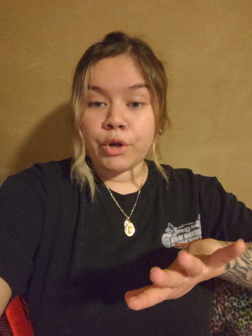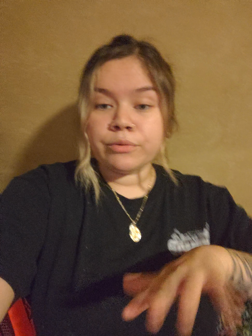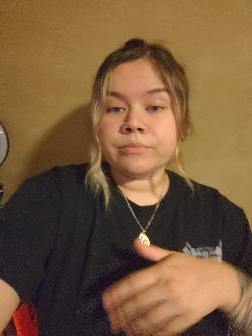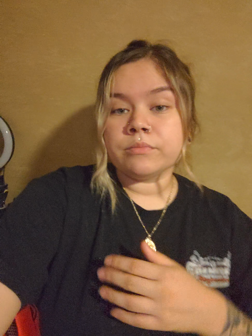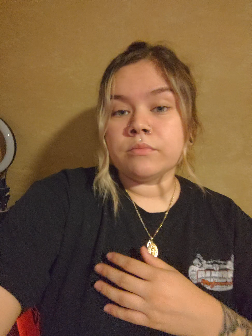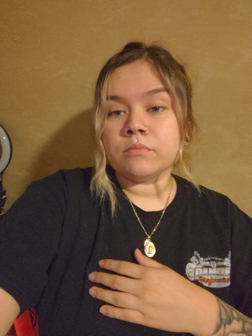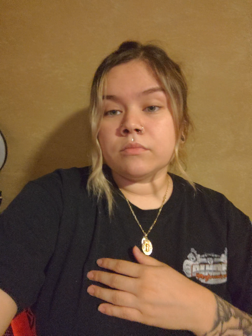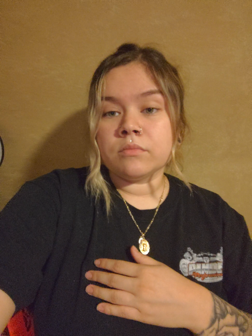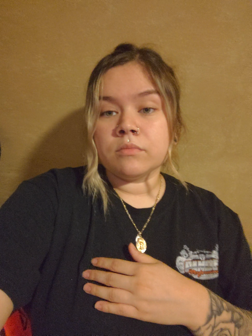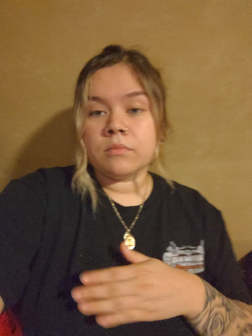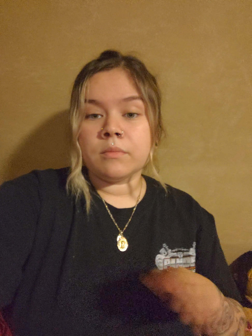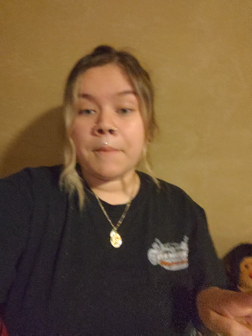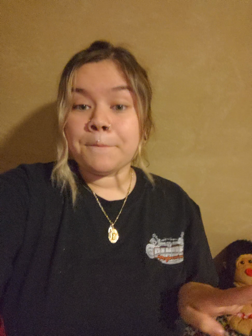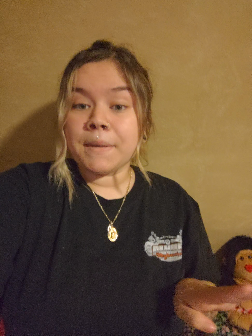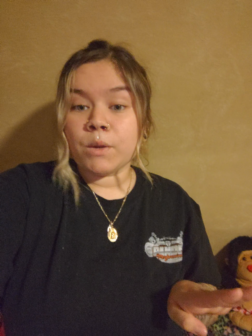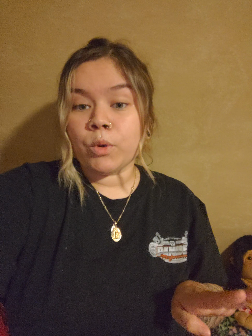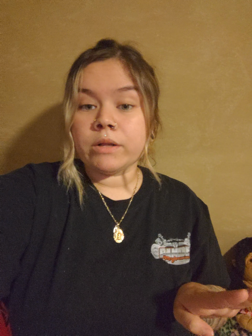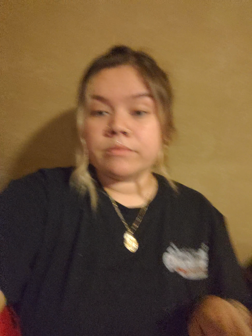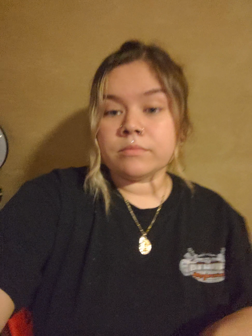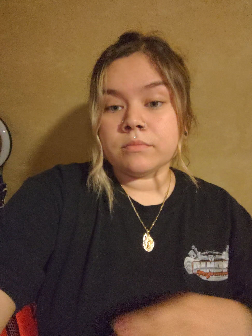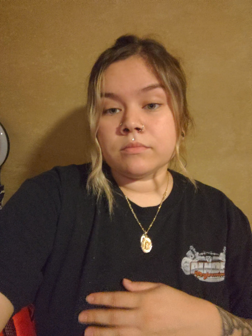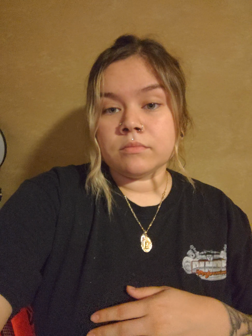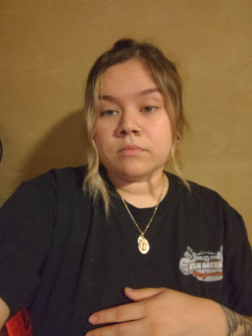penguin